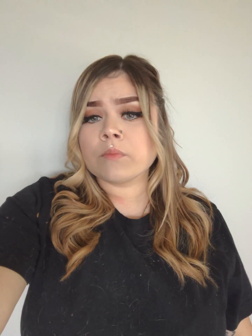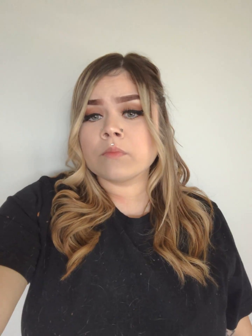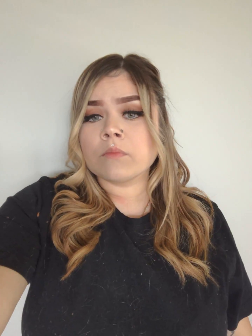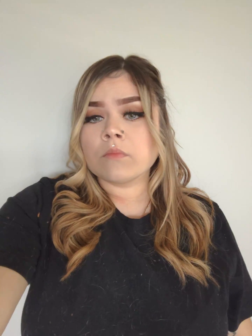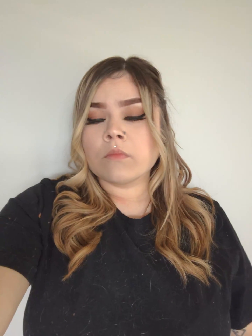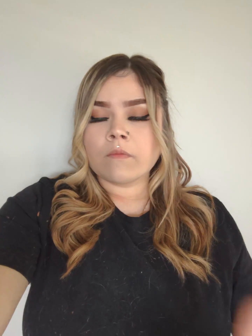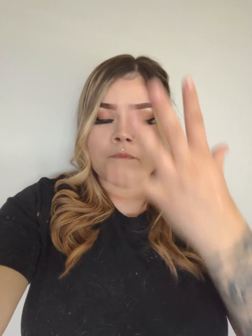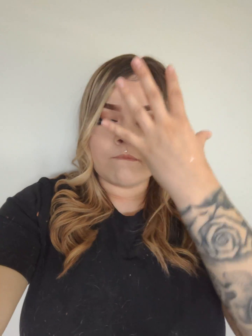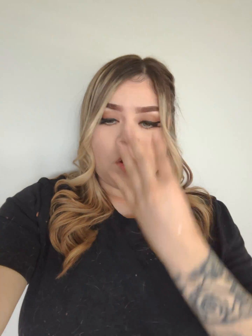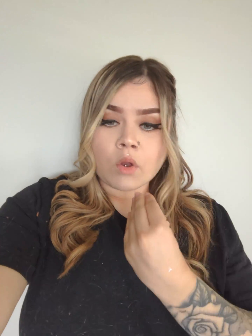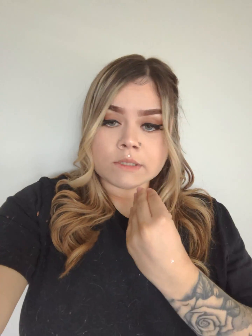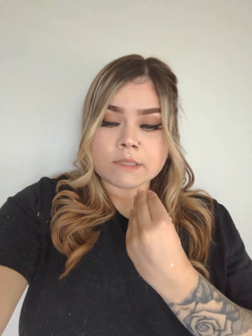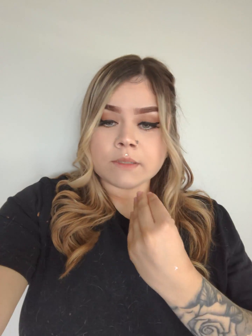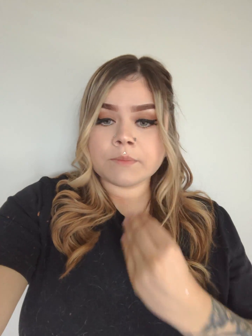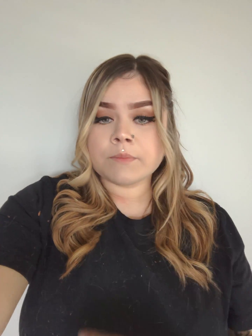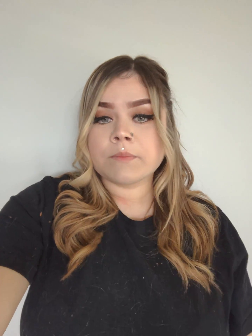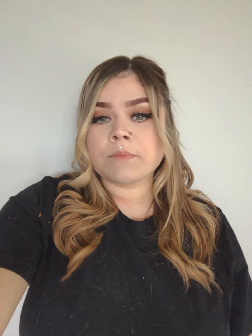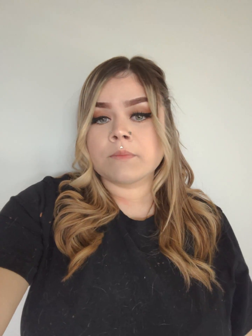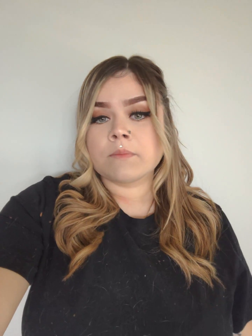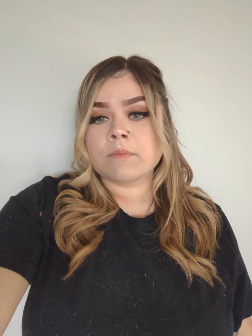asleep